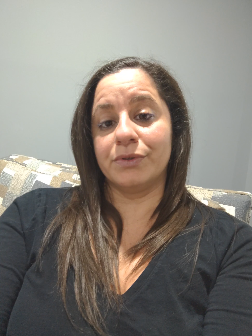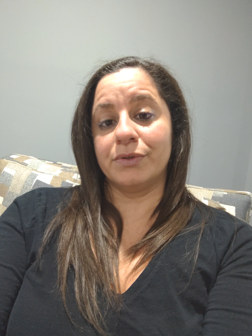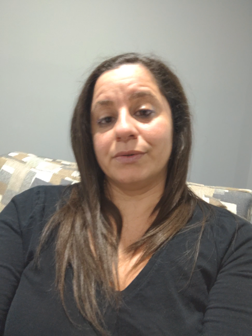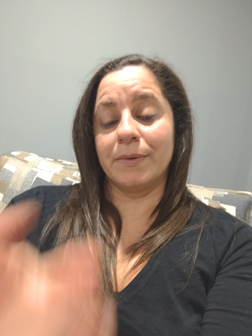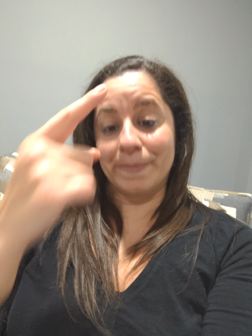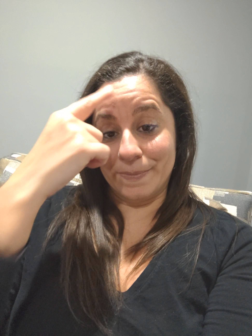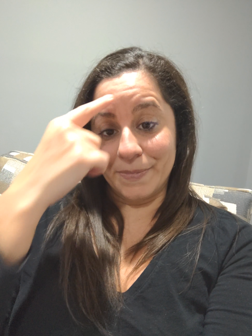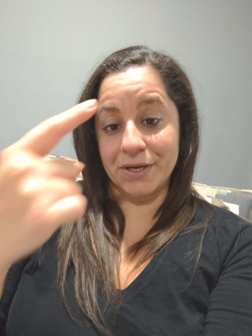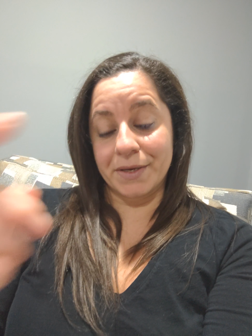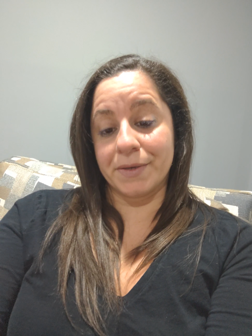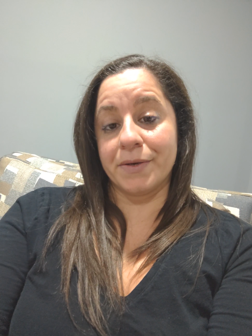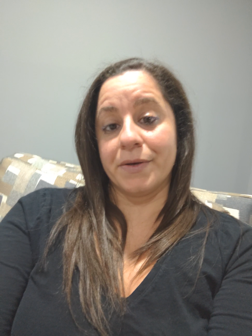penny